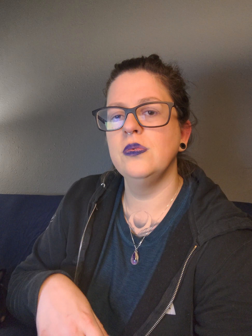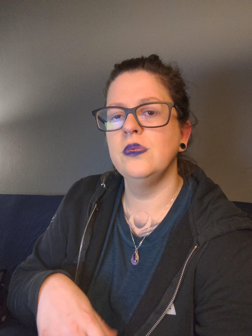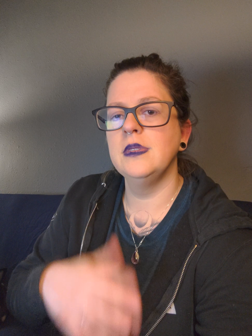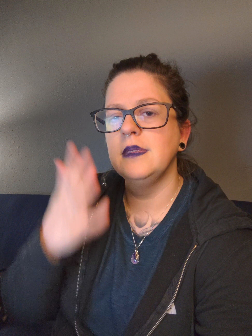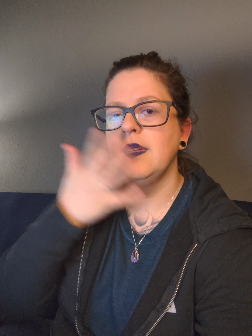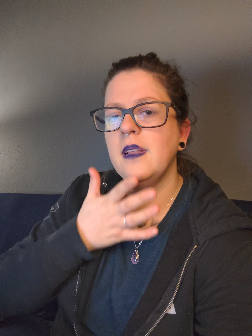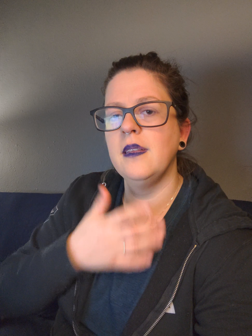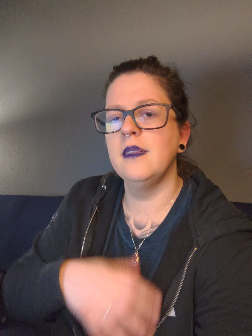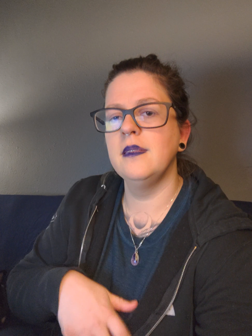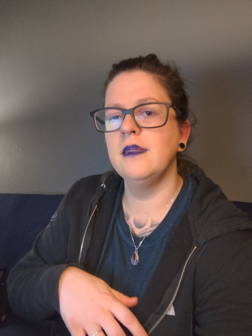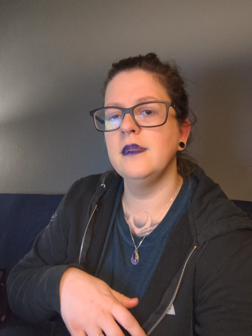sad